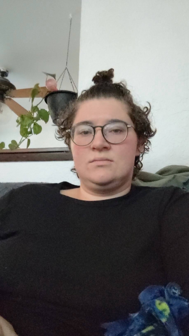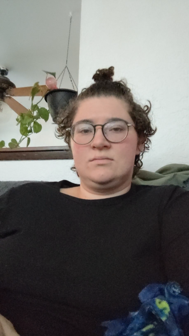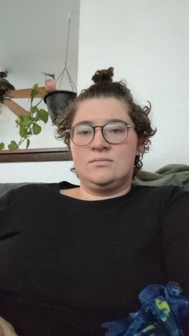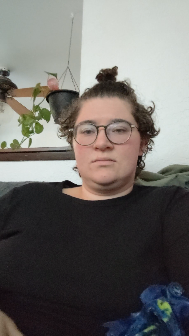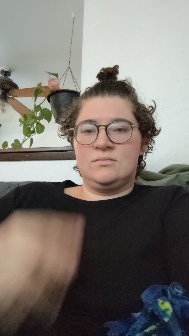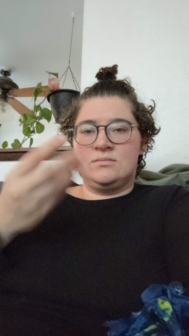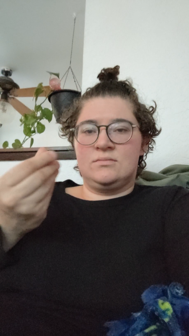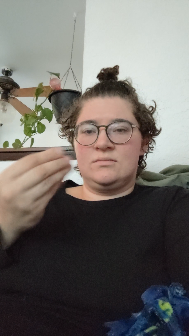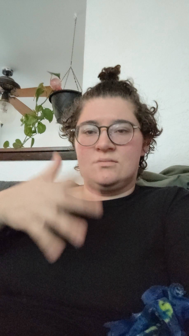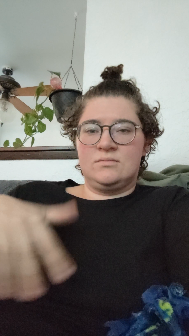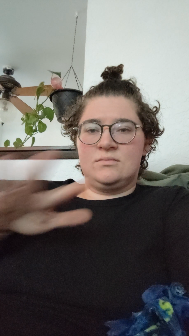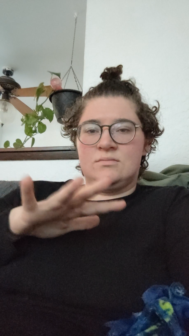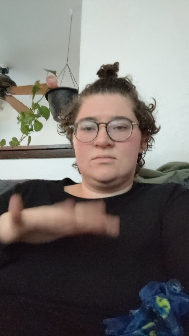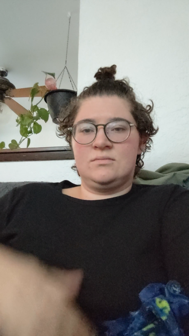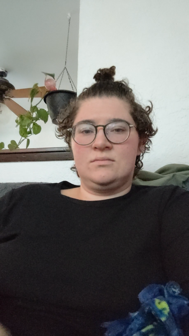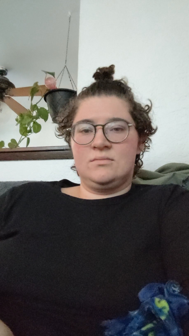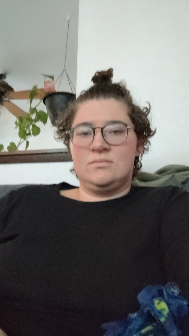garden